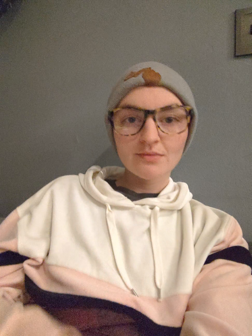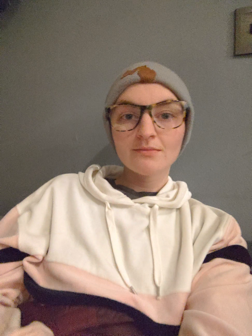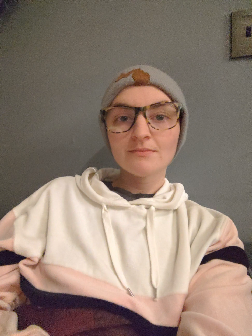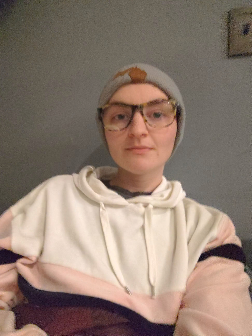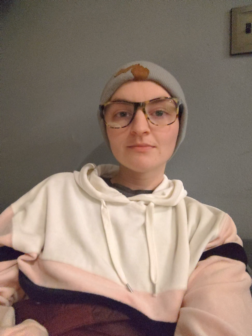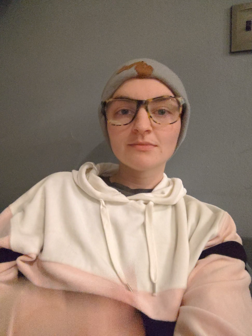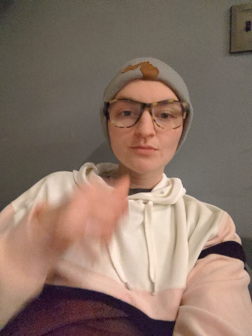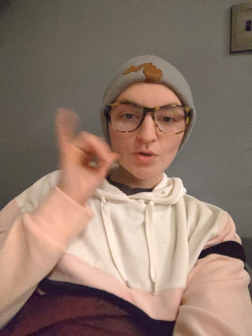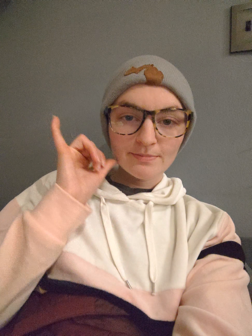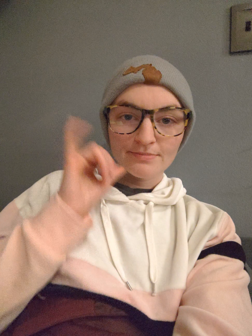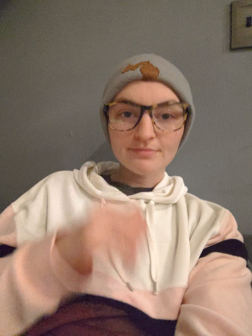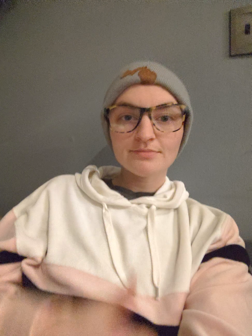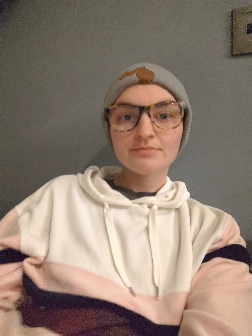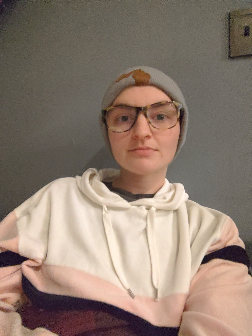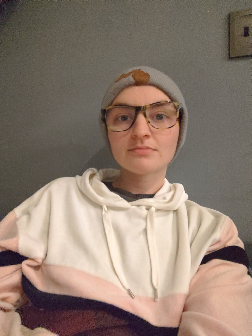yesterday